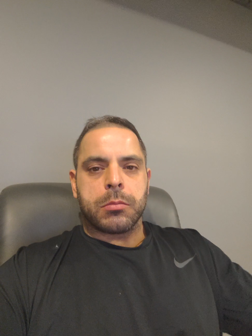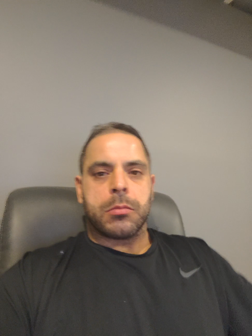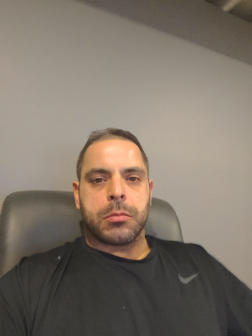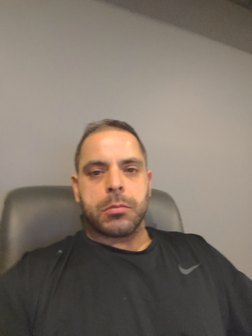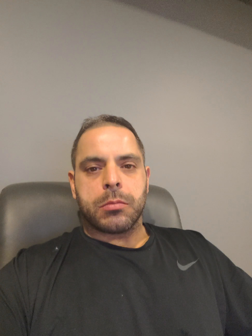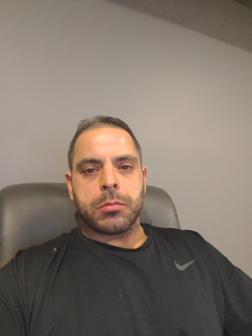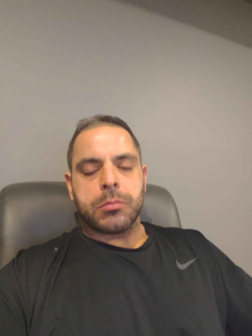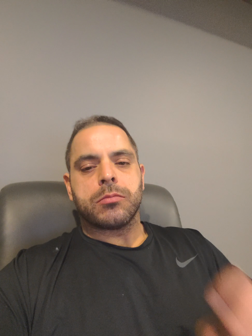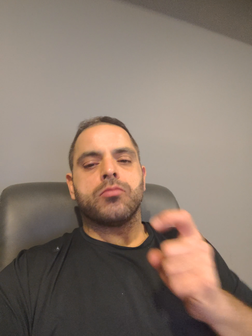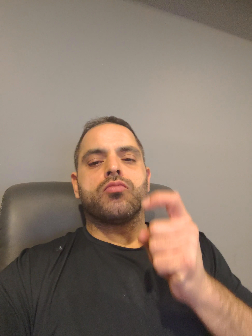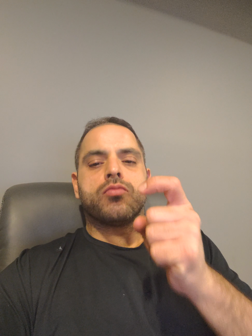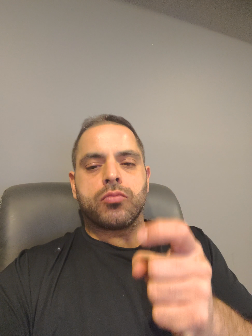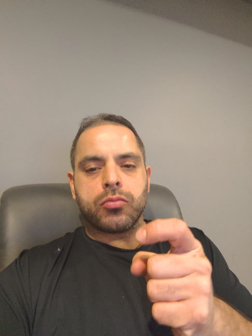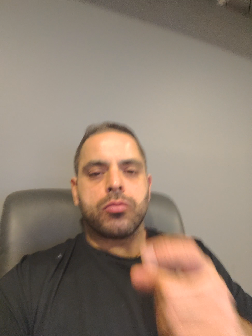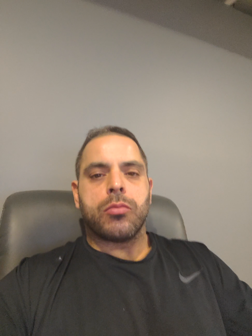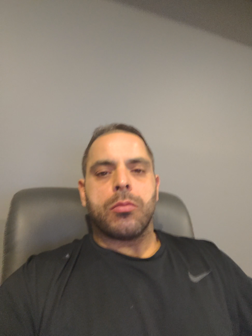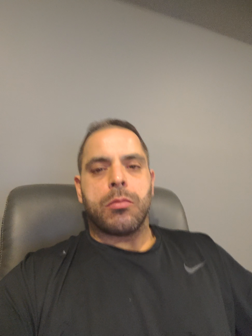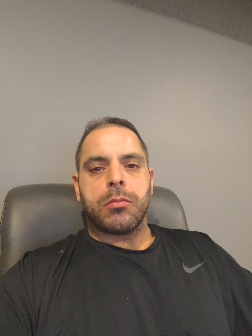gift